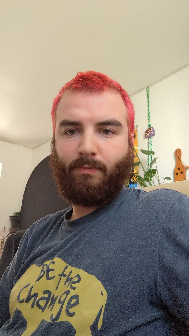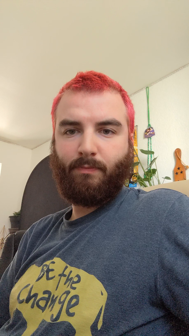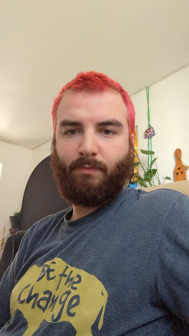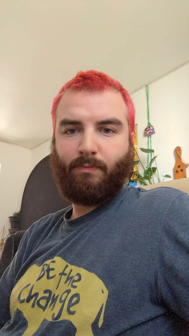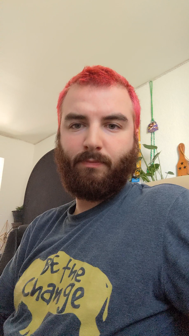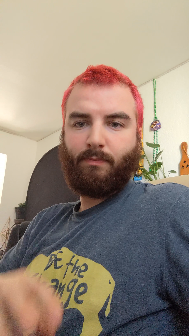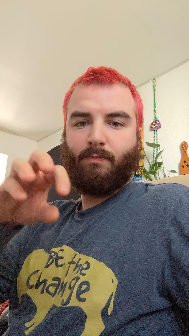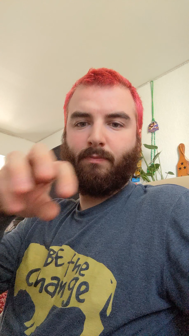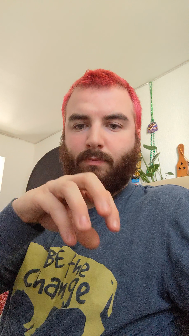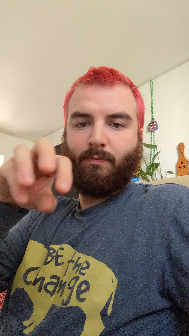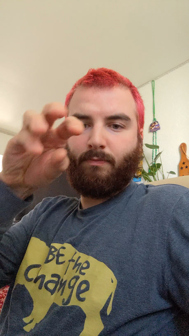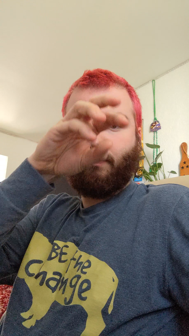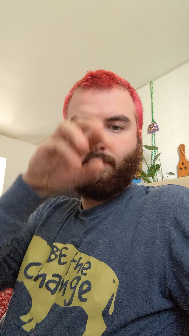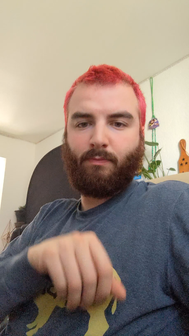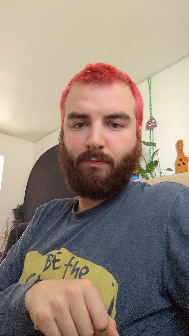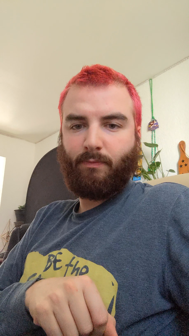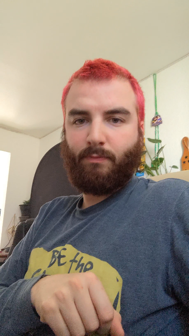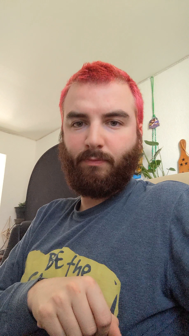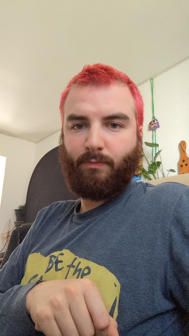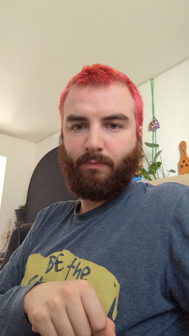block